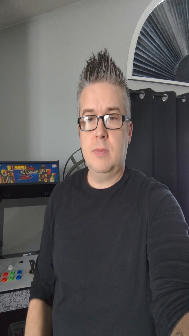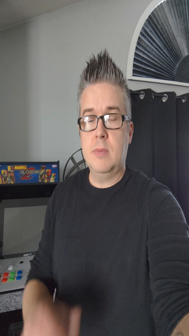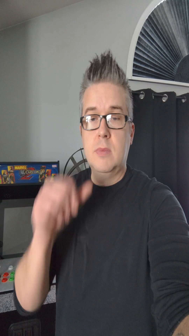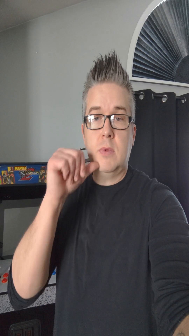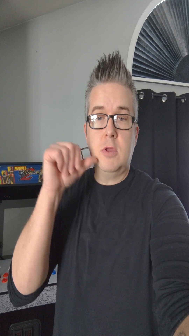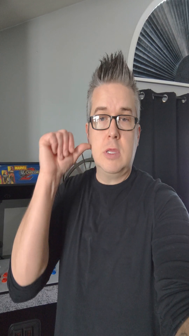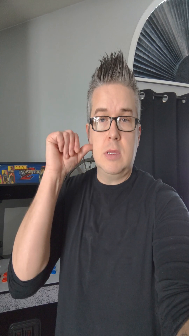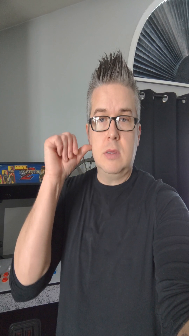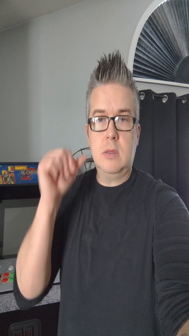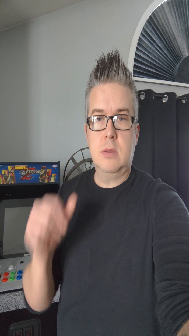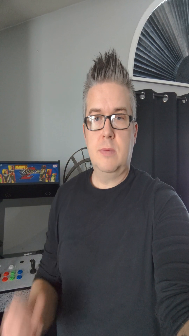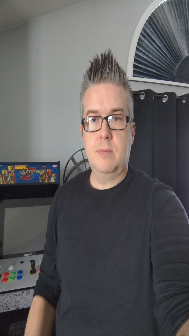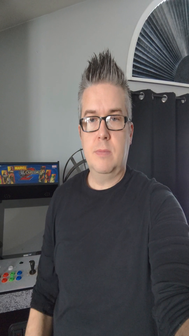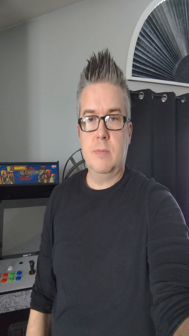yesterday